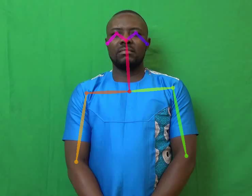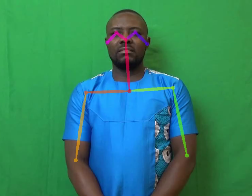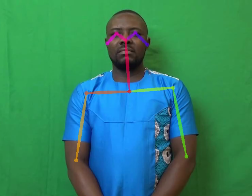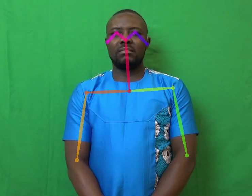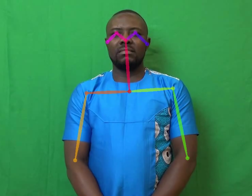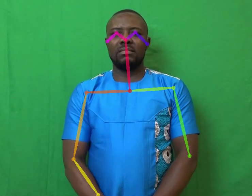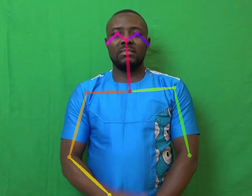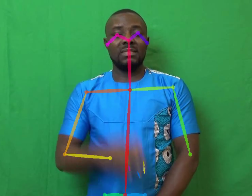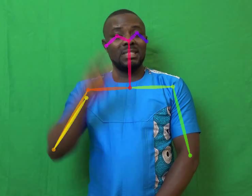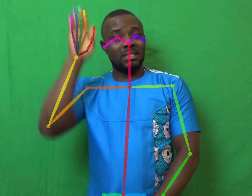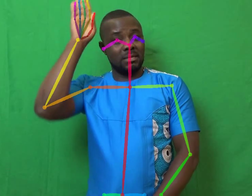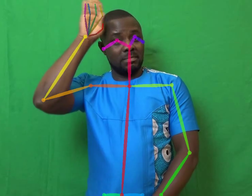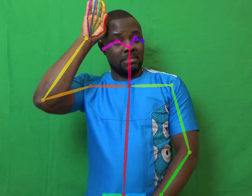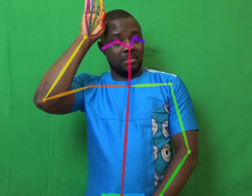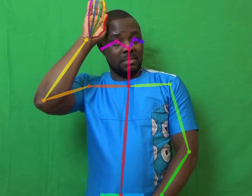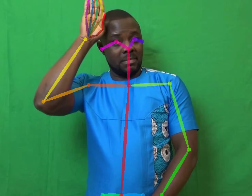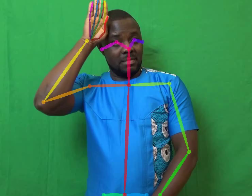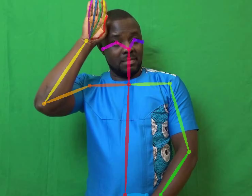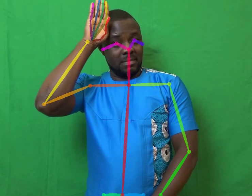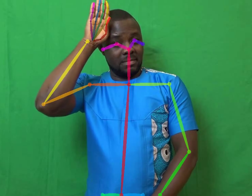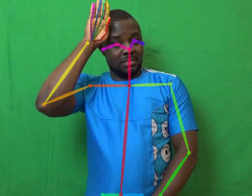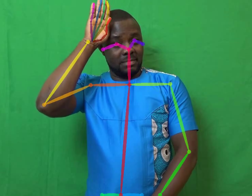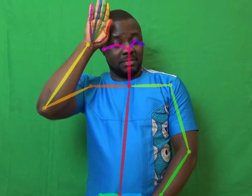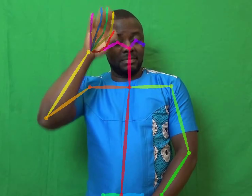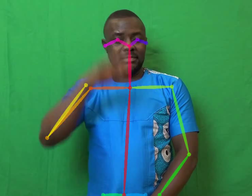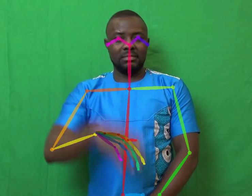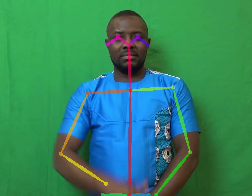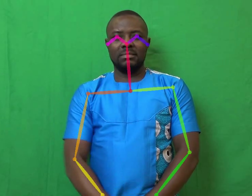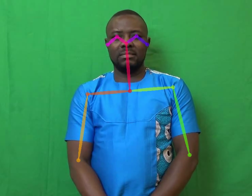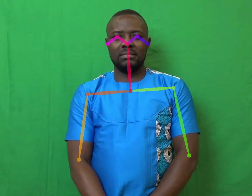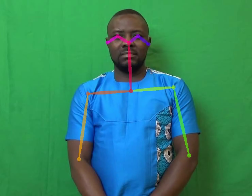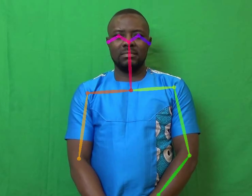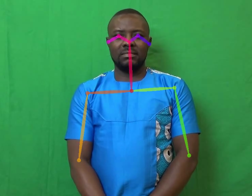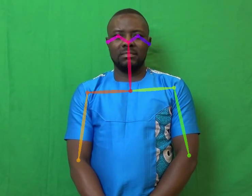brain